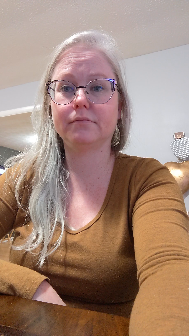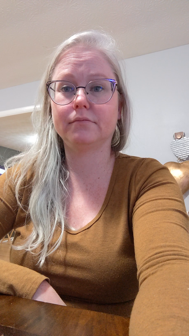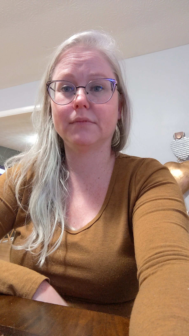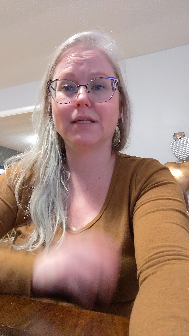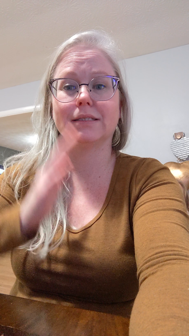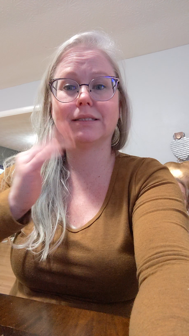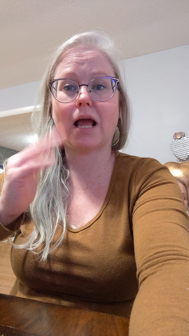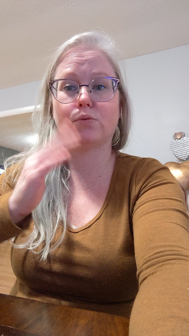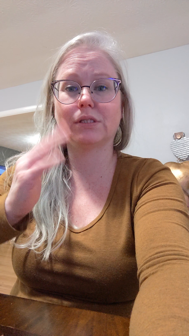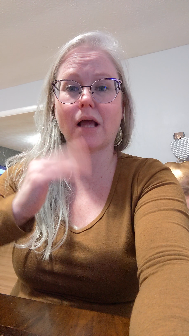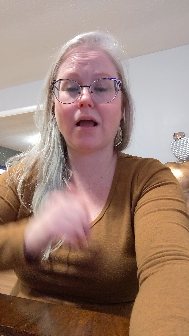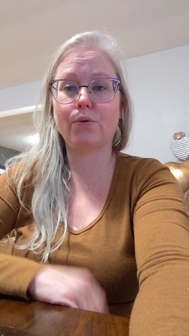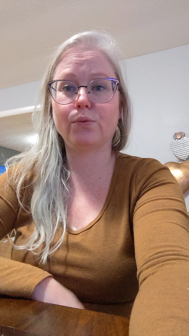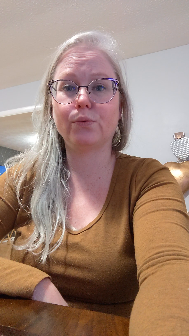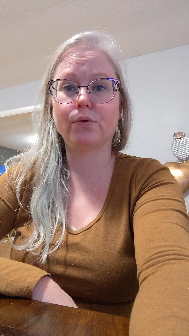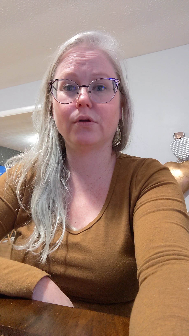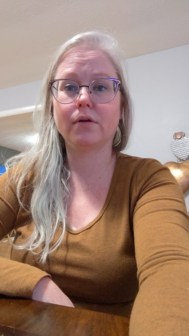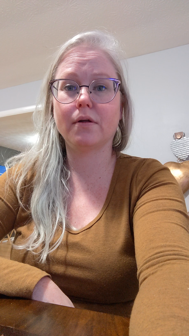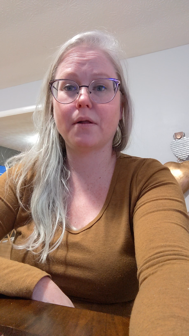downtown